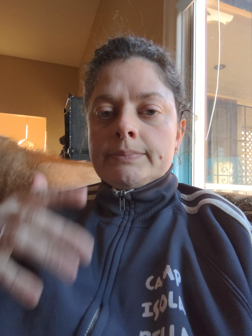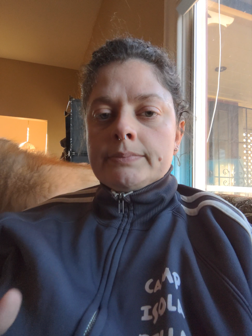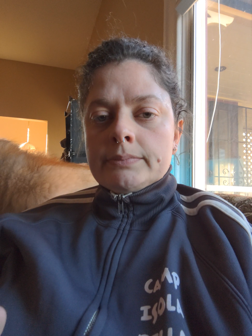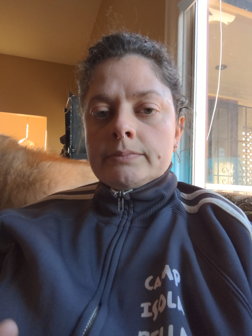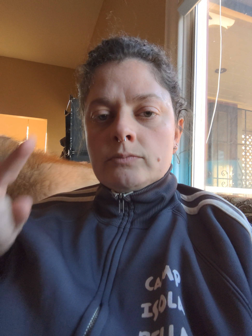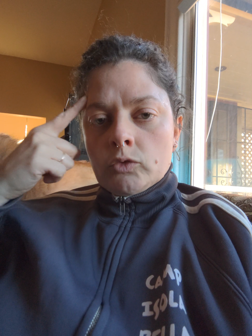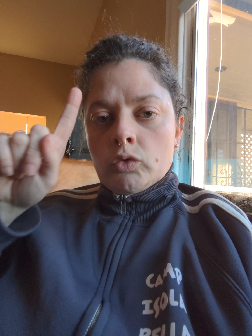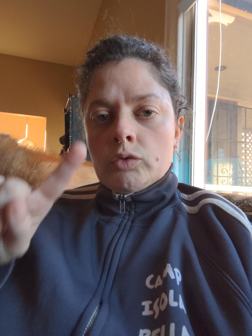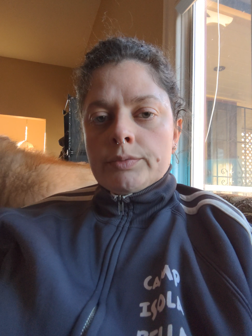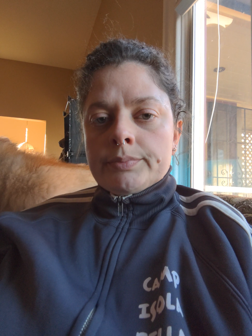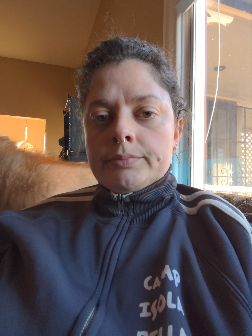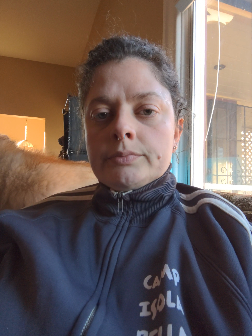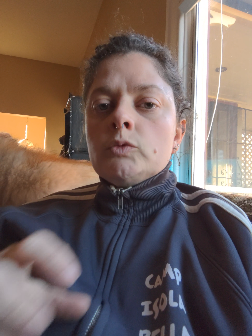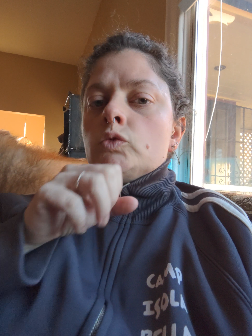for